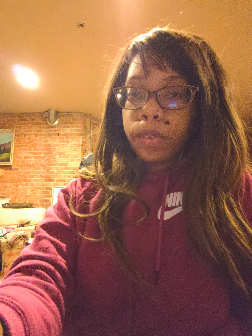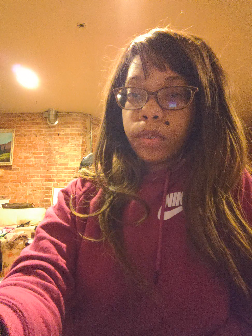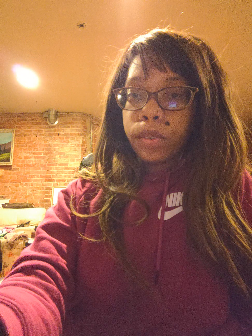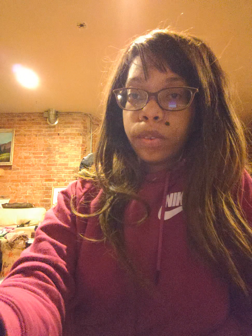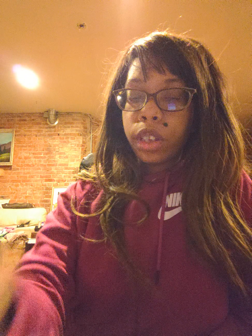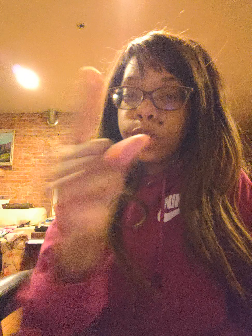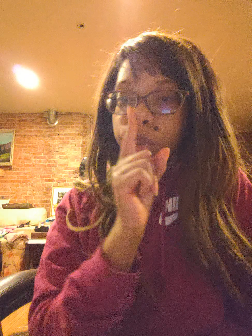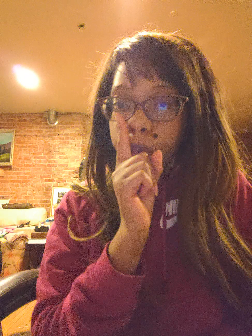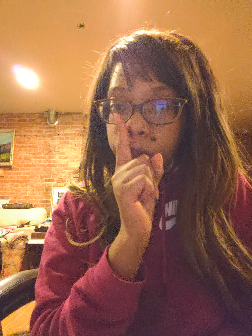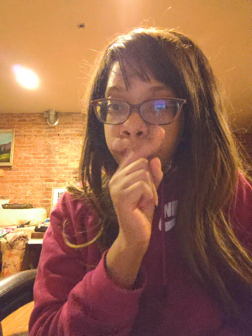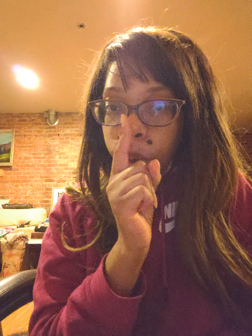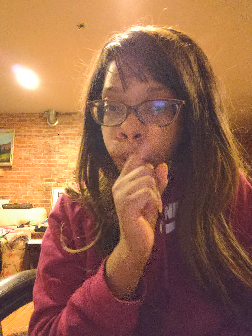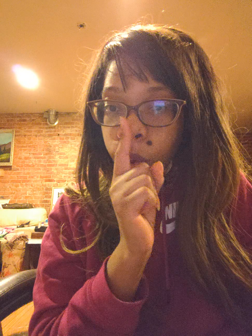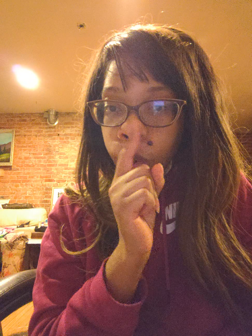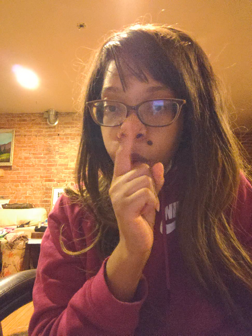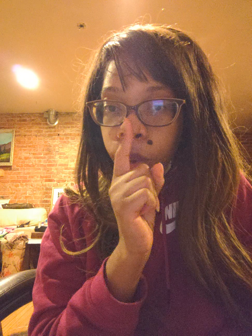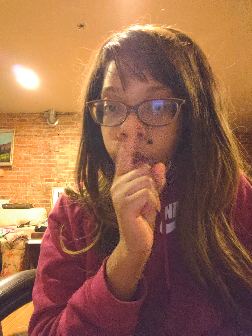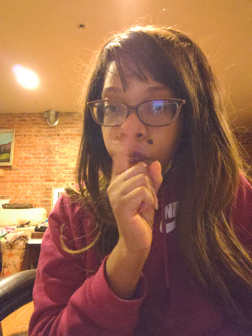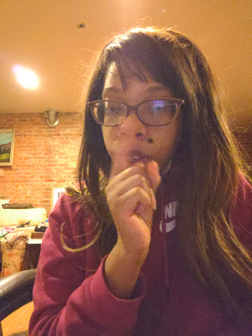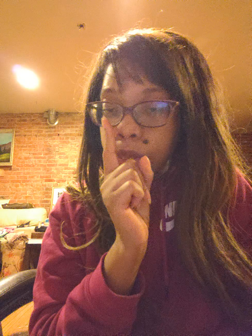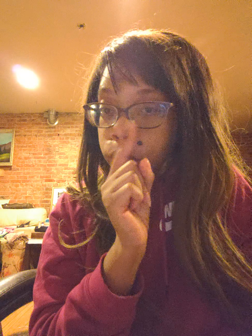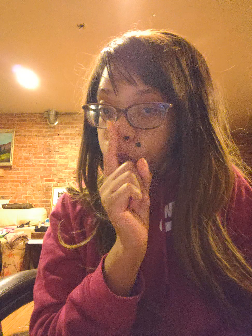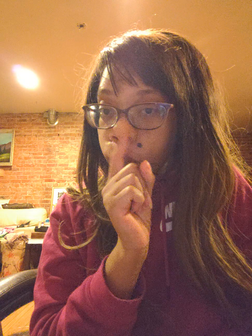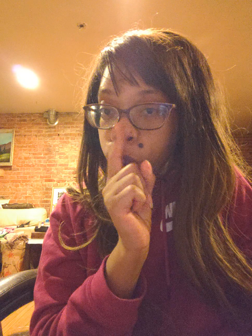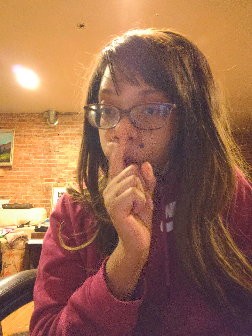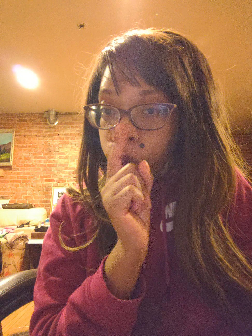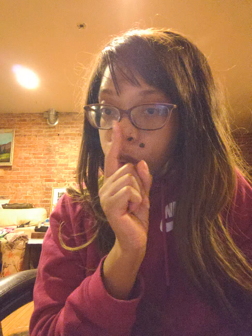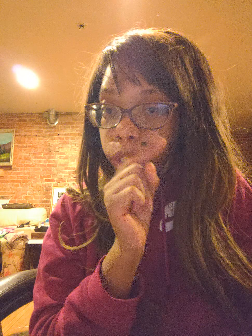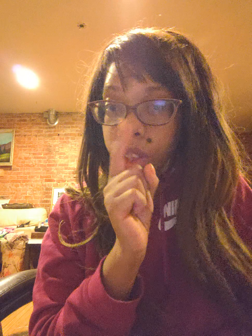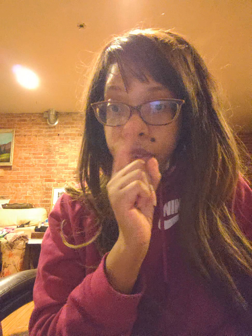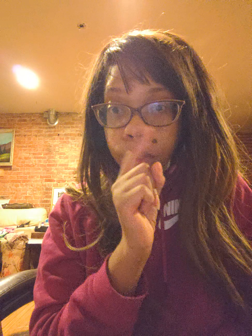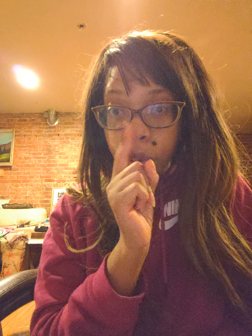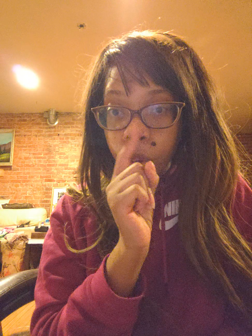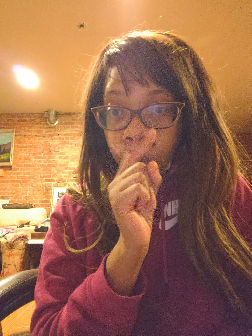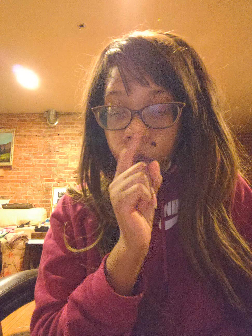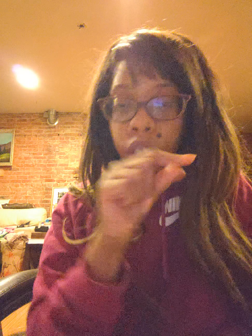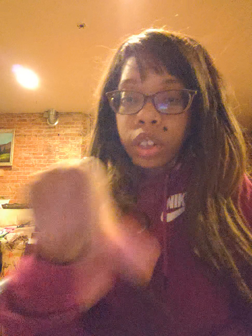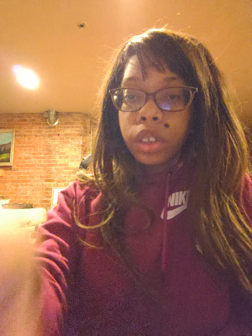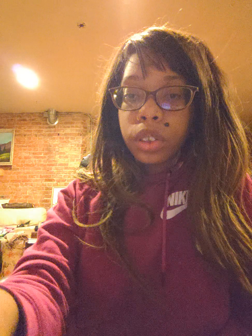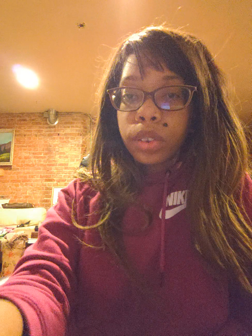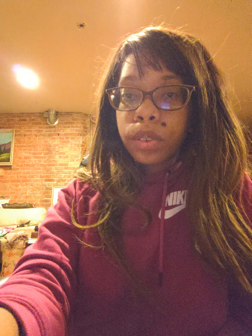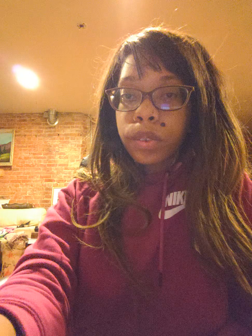mouse